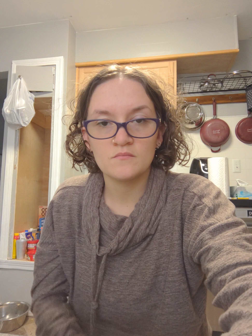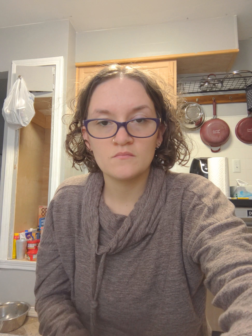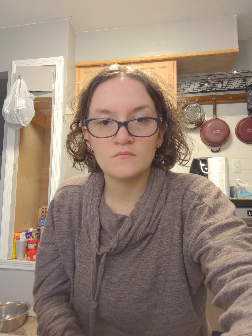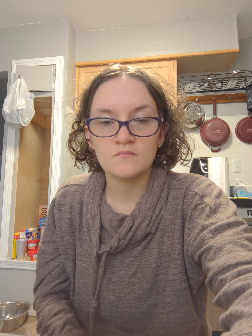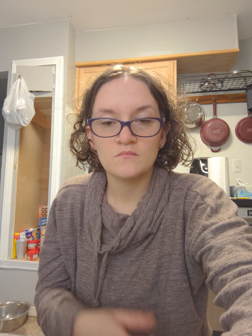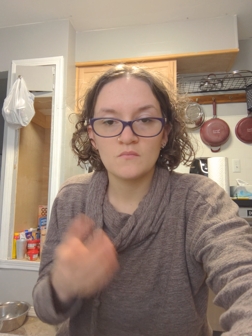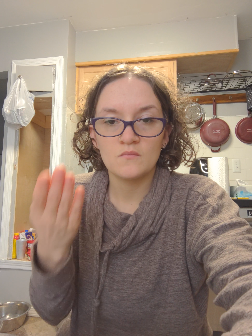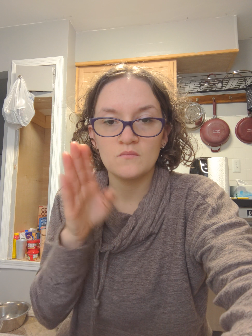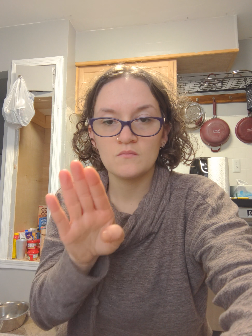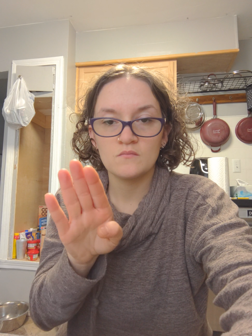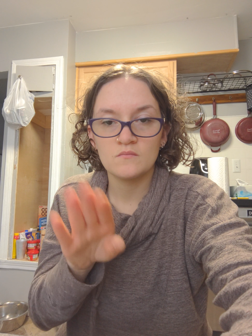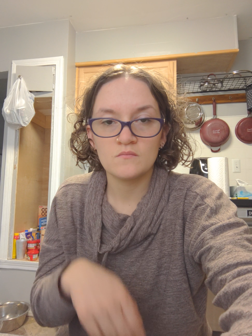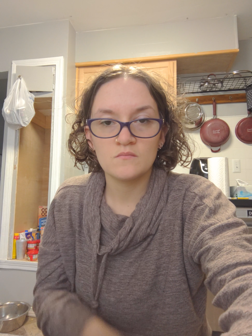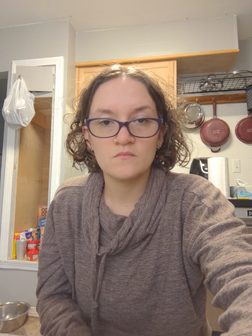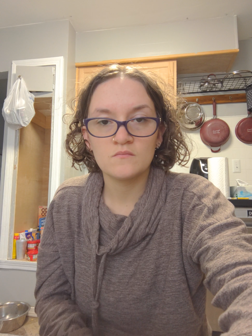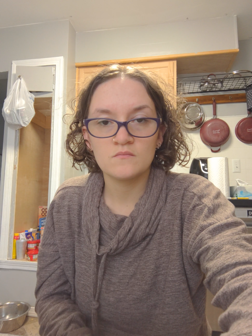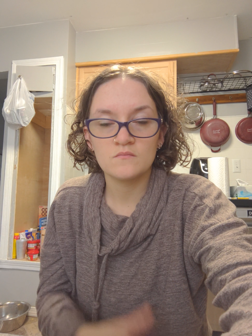close